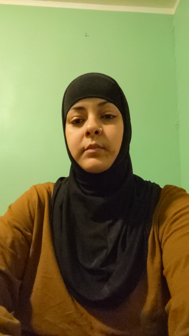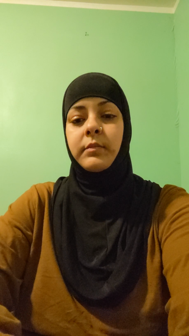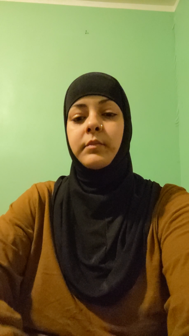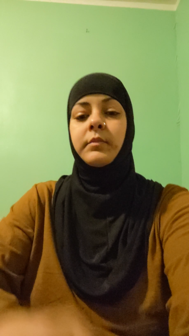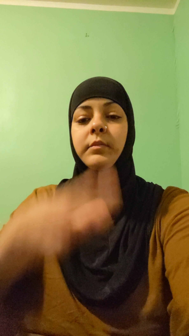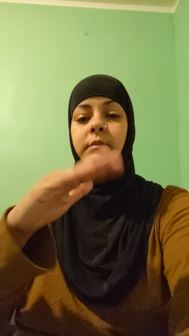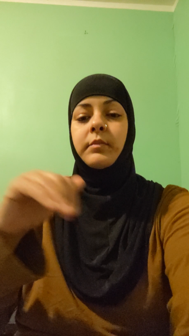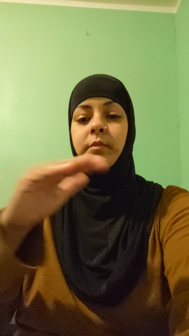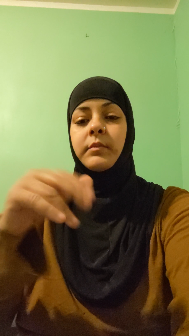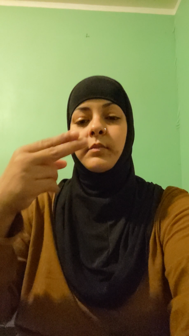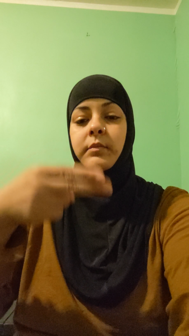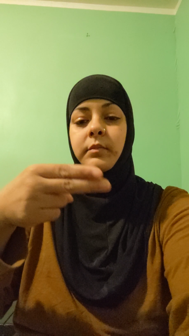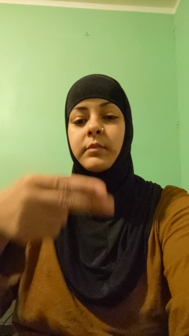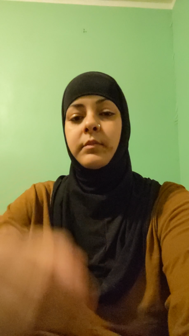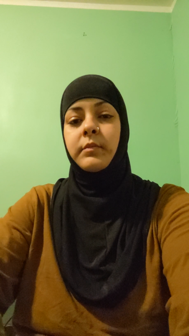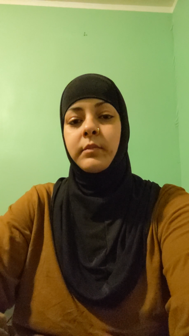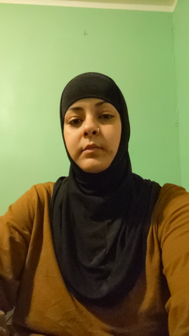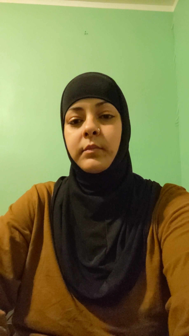pet's name